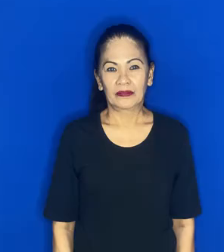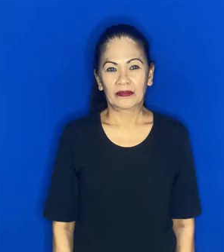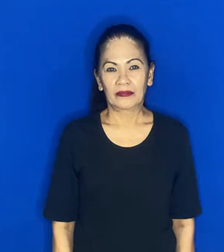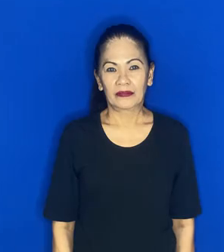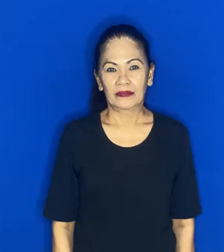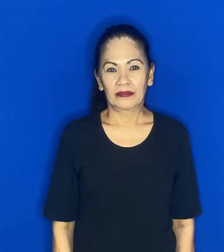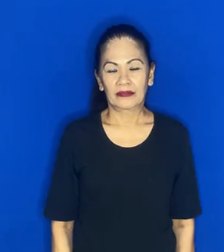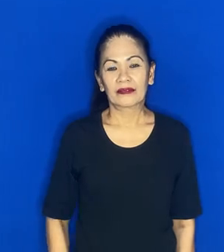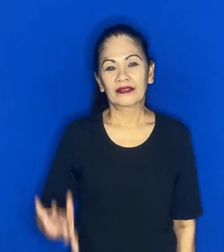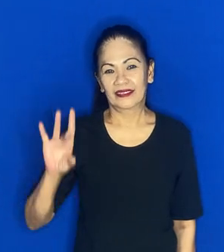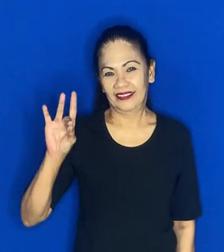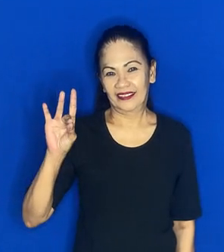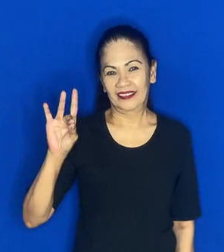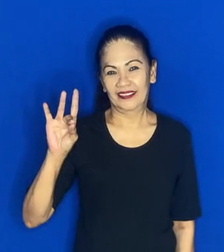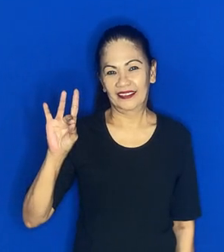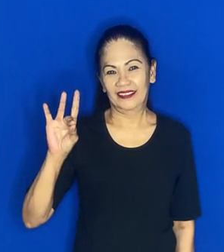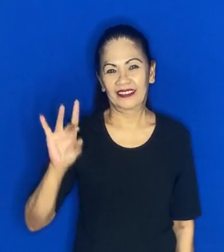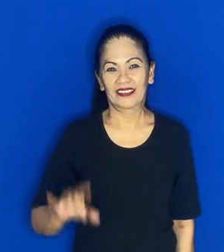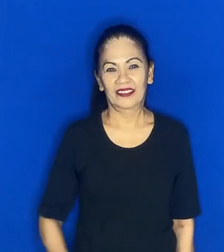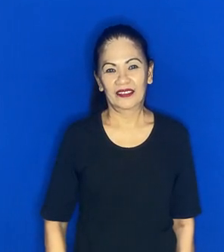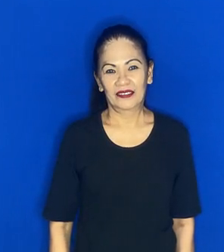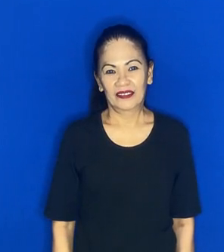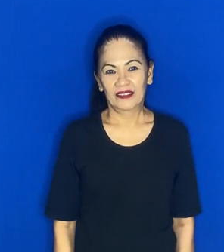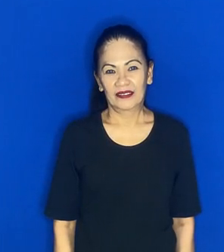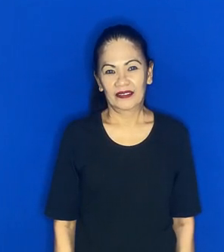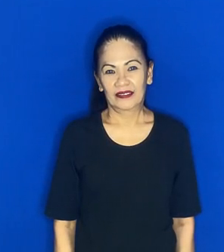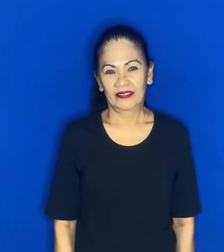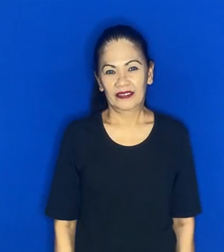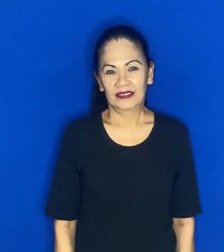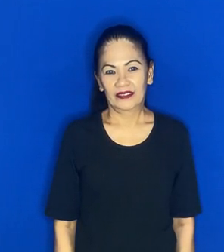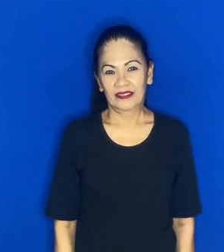eight